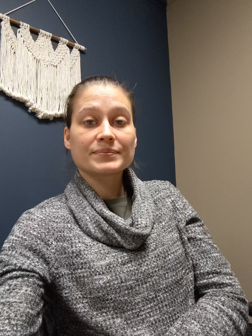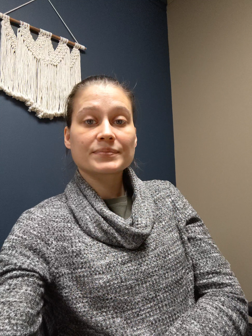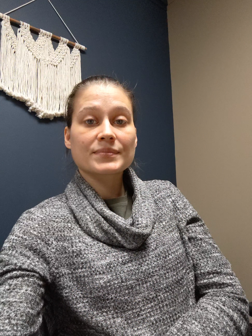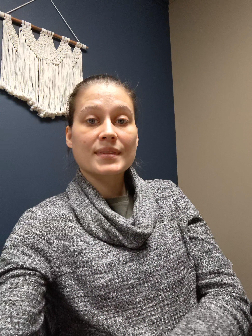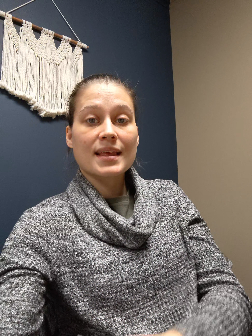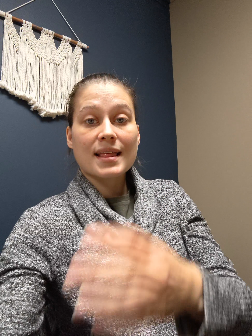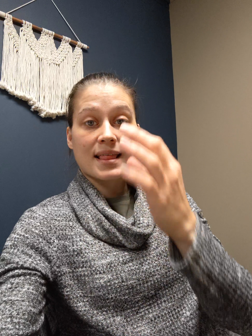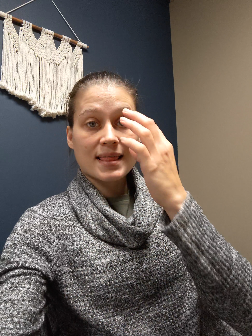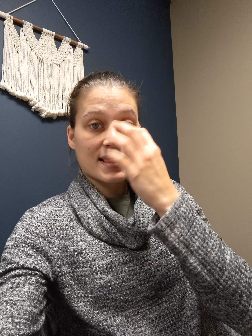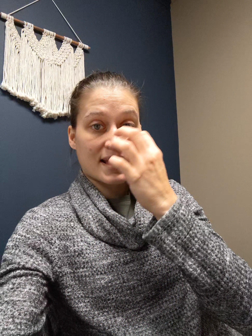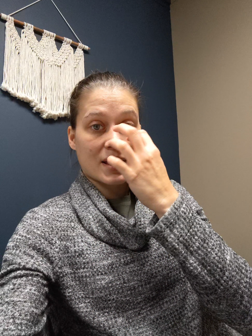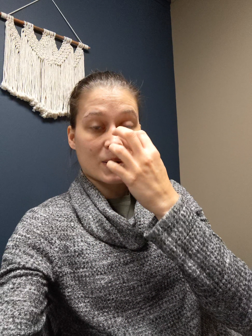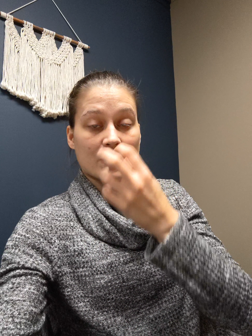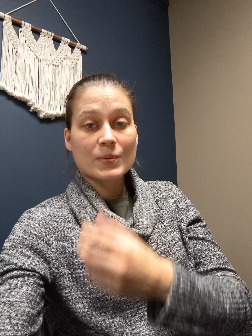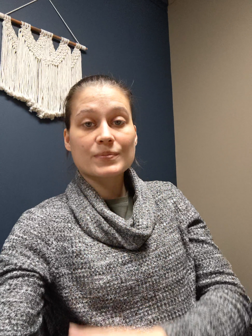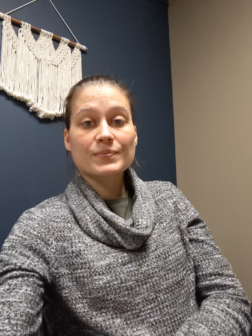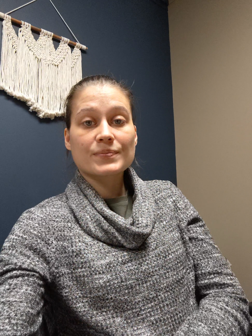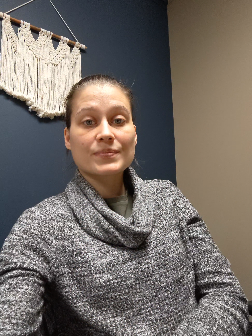clown